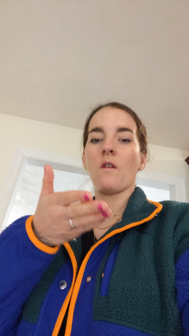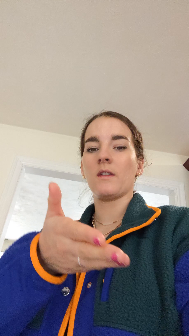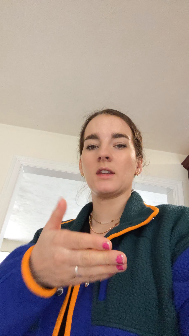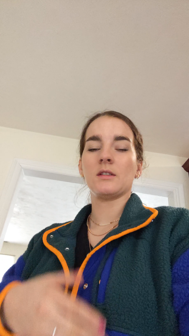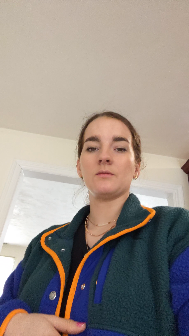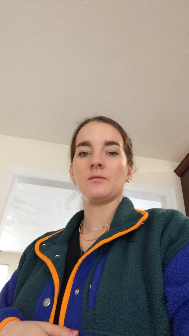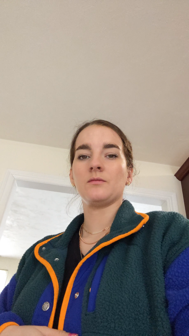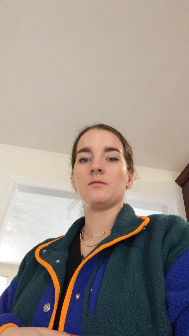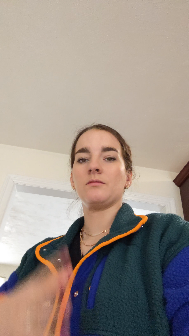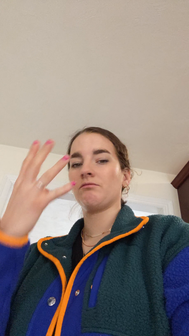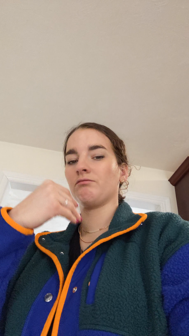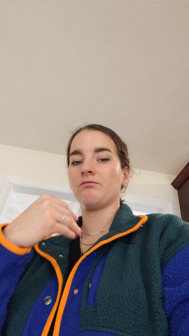asleep